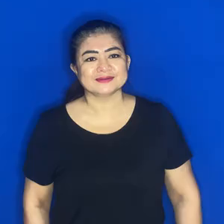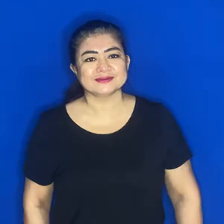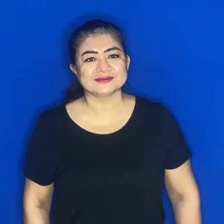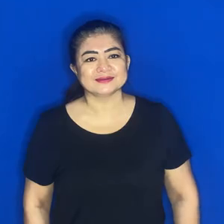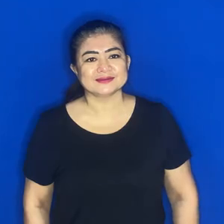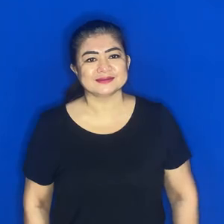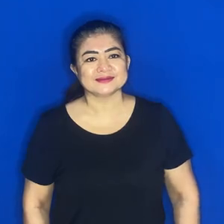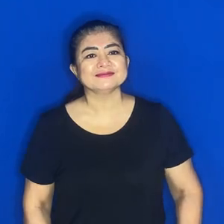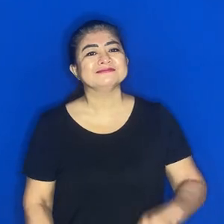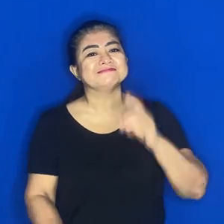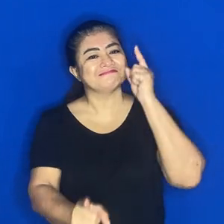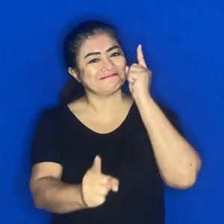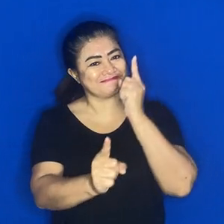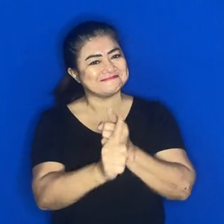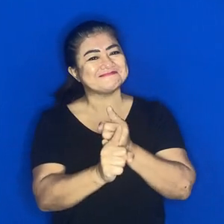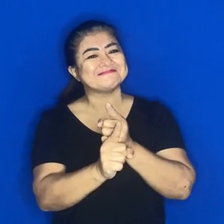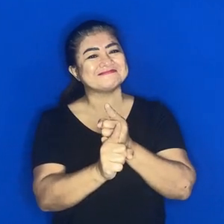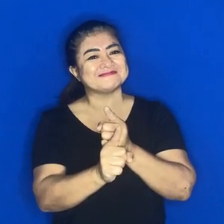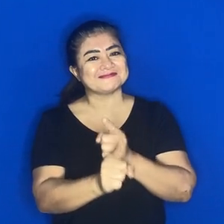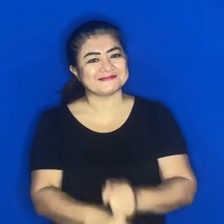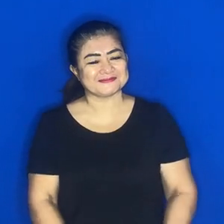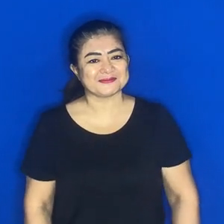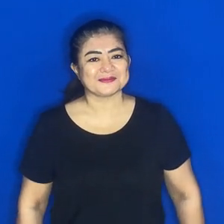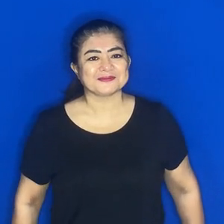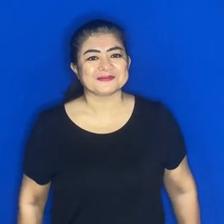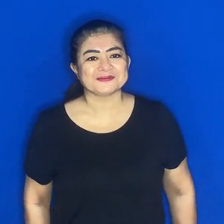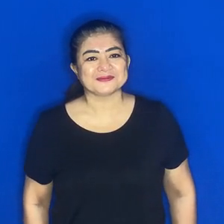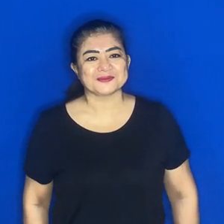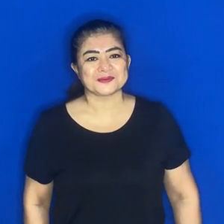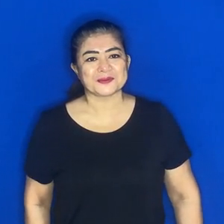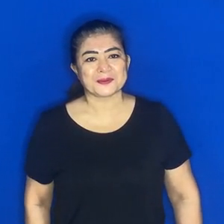correct